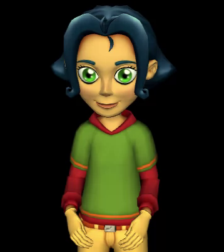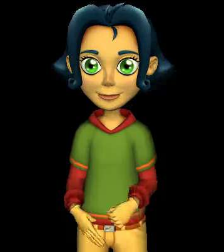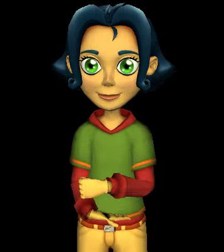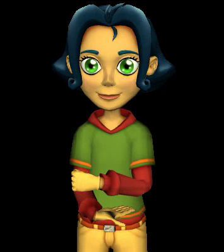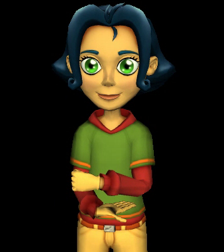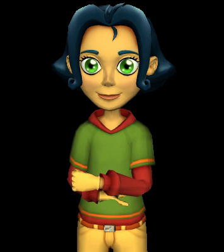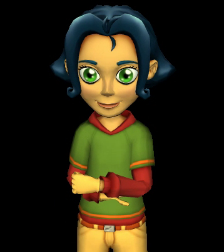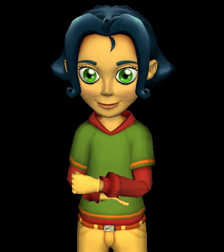يساعد